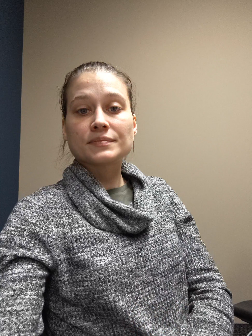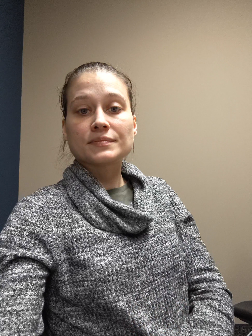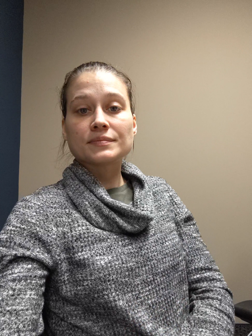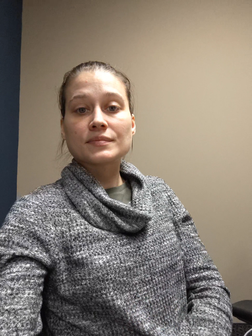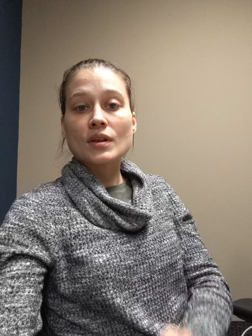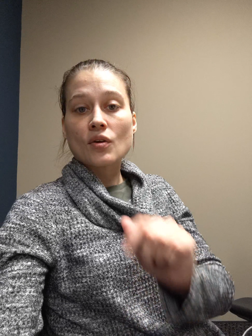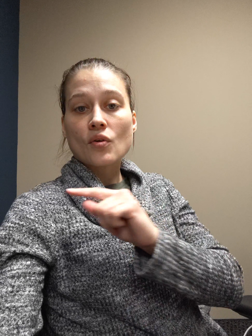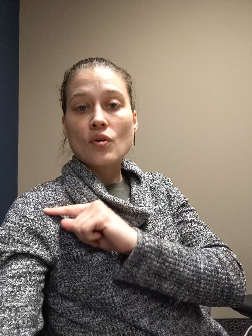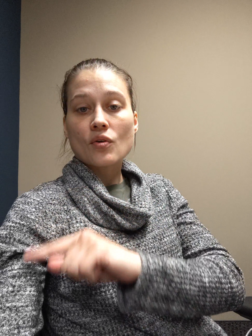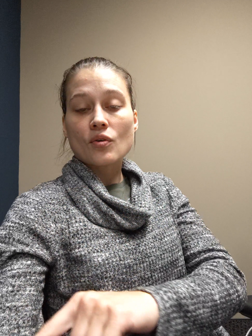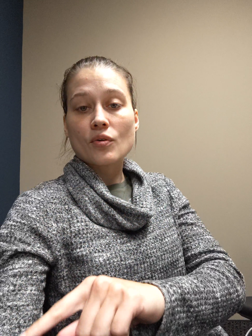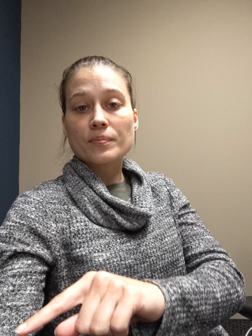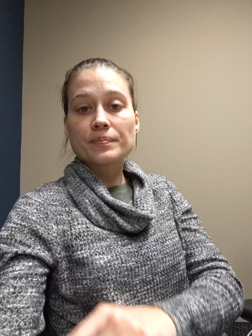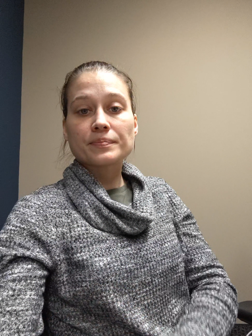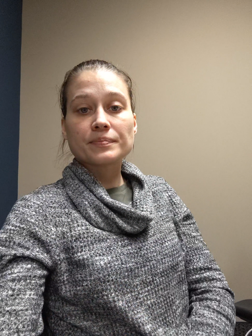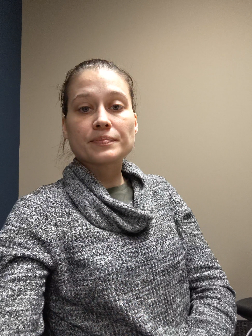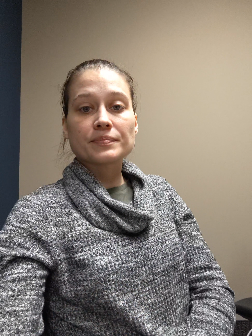arm